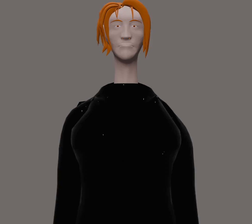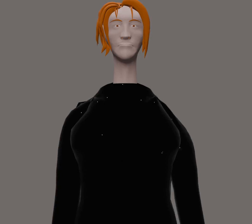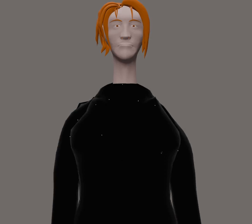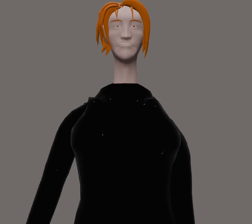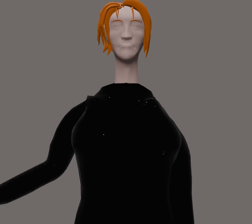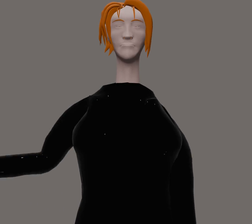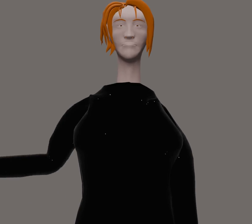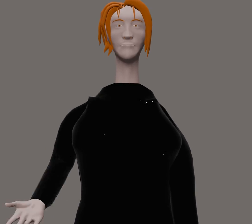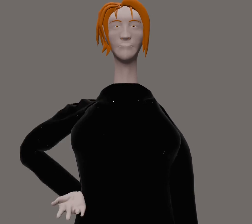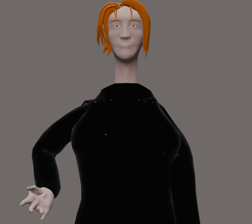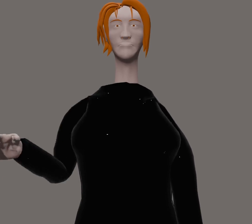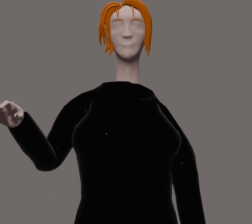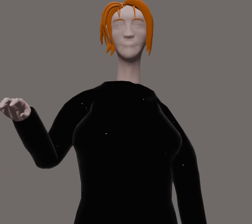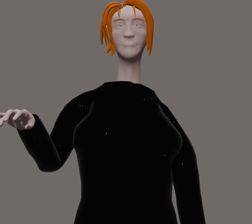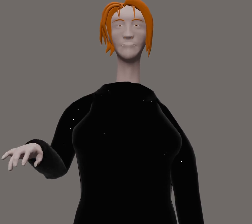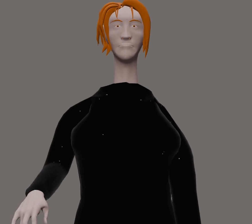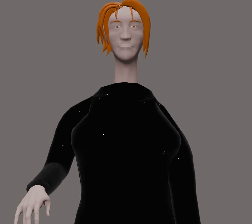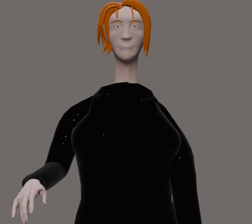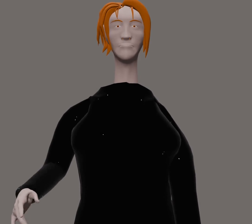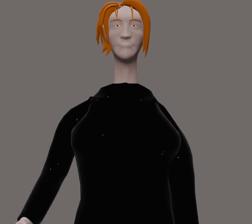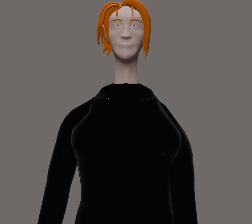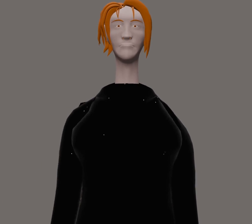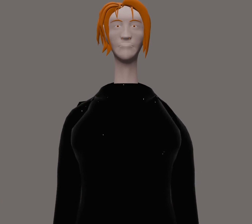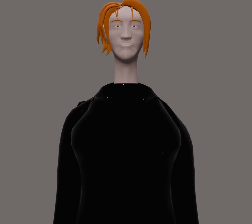Bengladesh